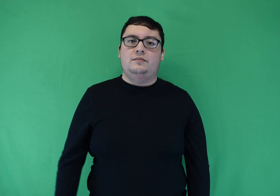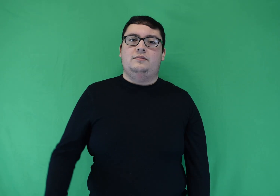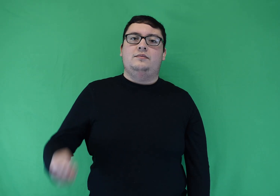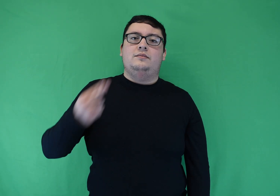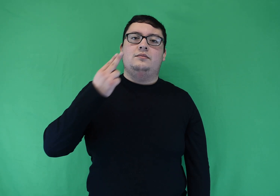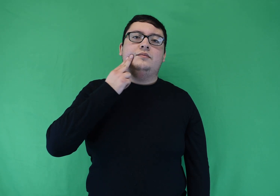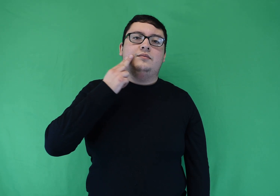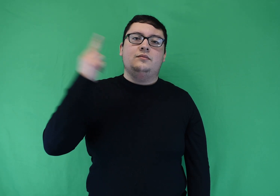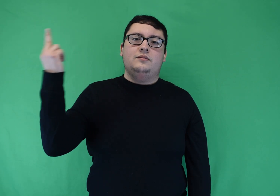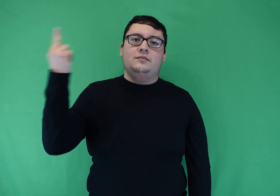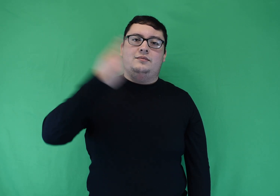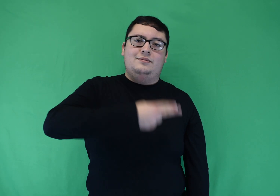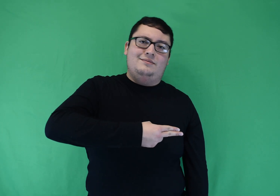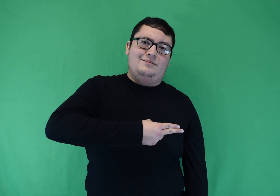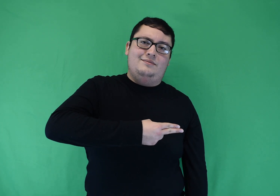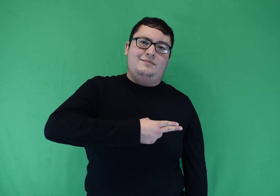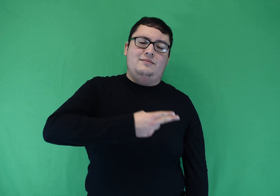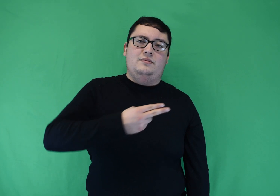urgencia